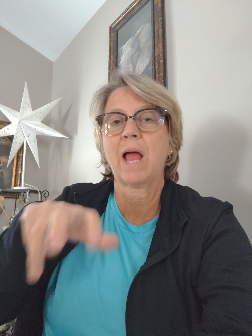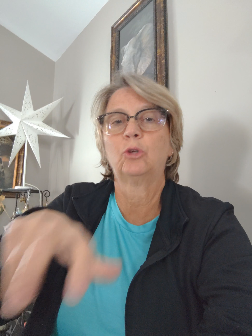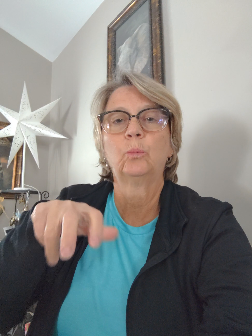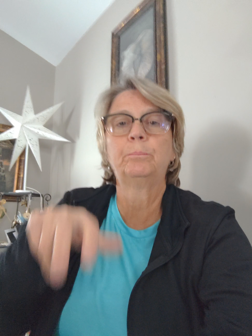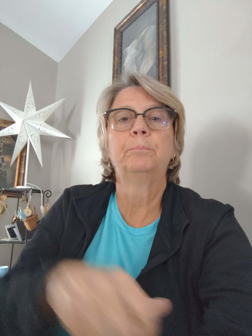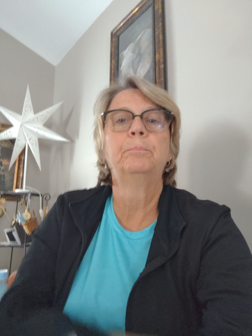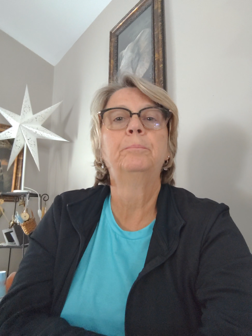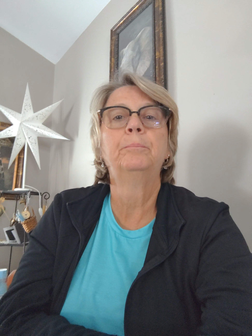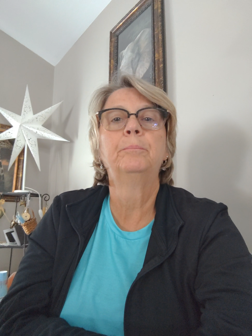vacuum